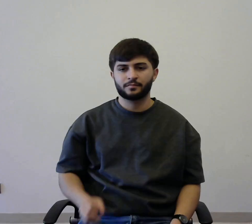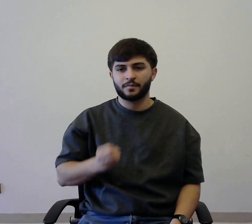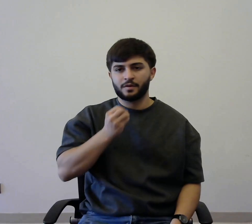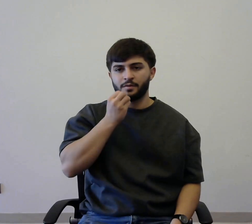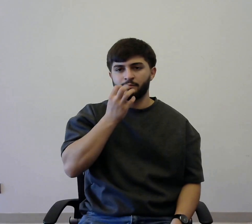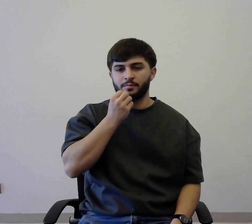bakı